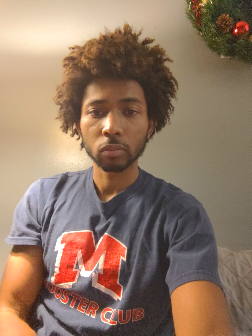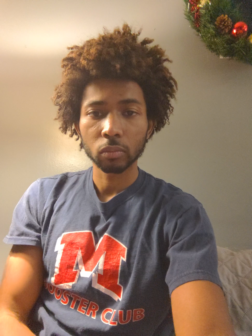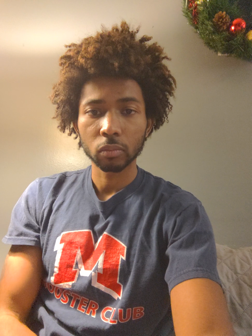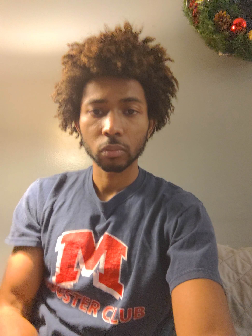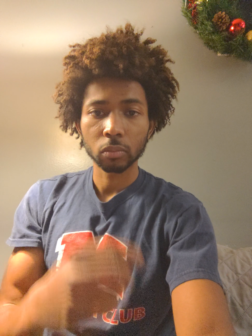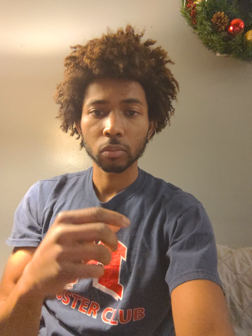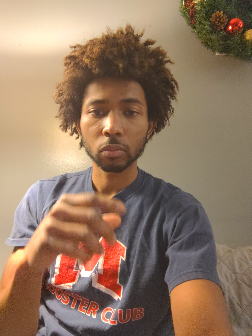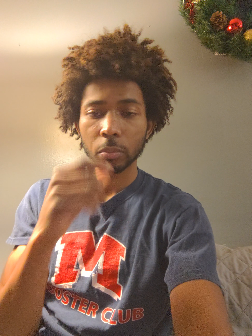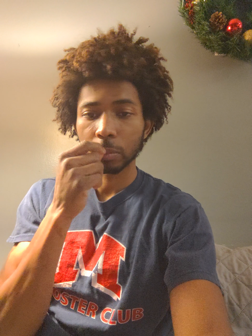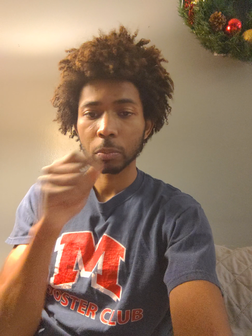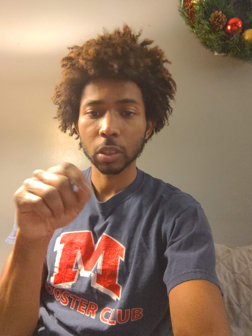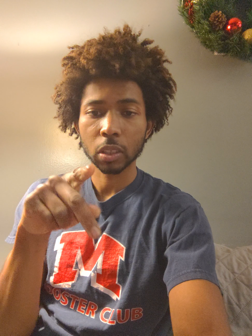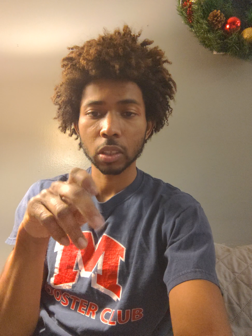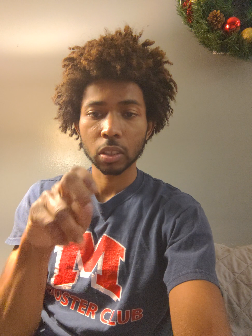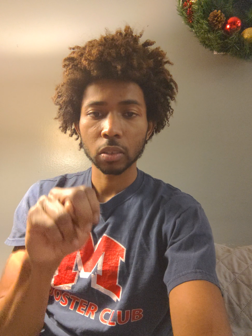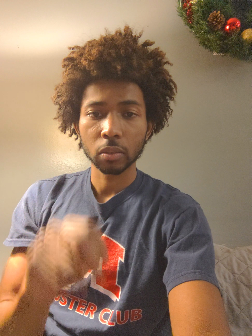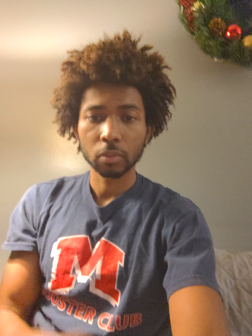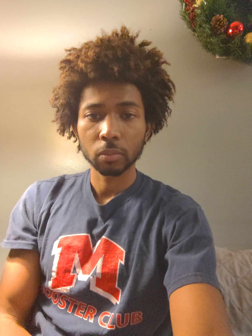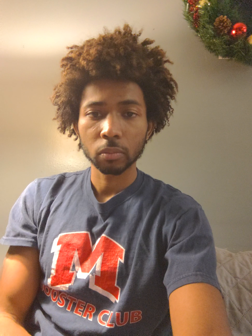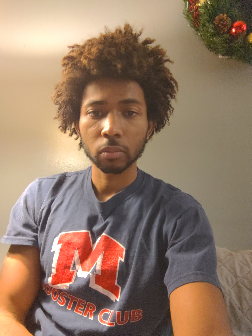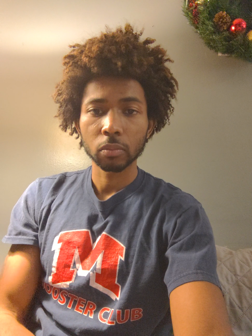pen